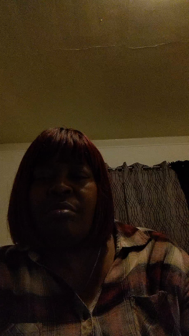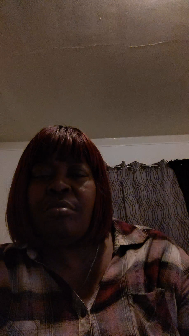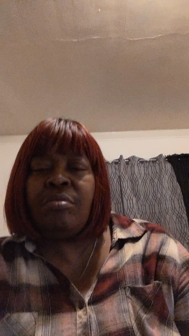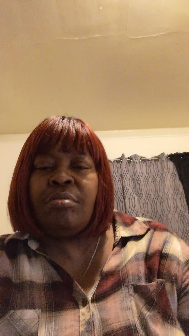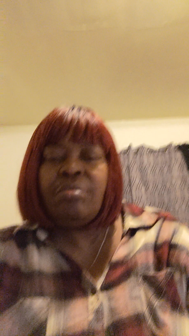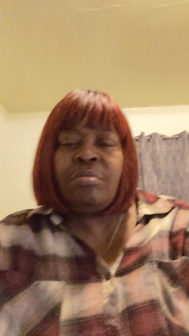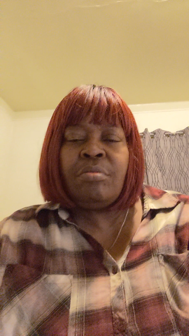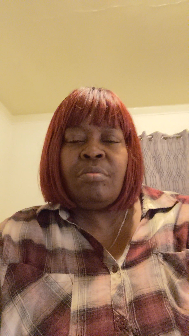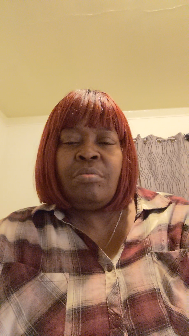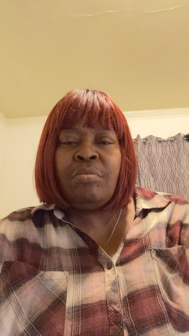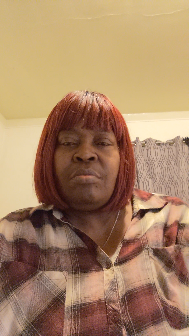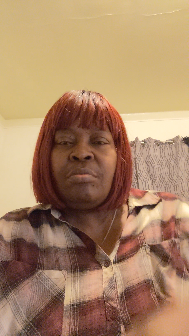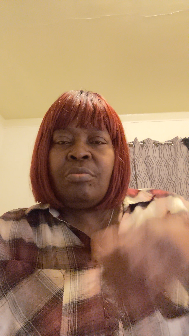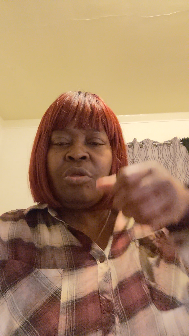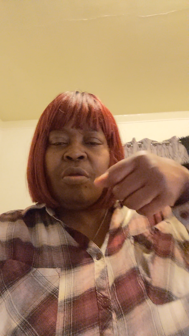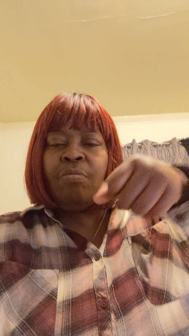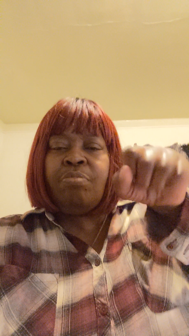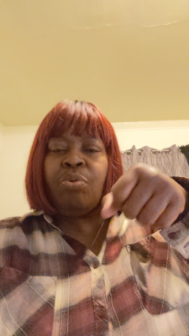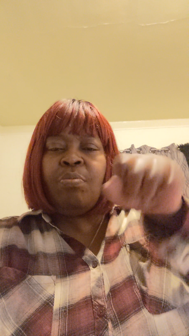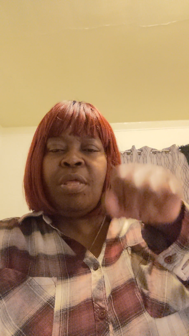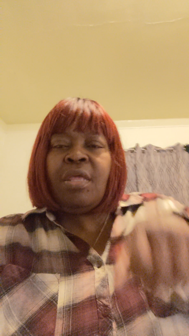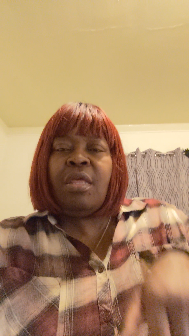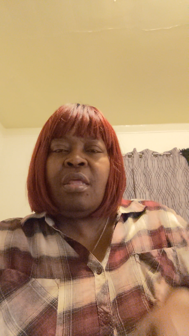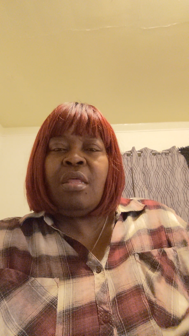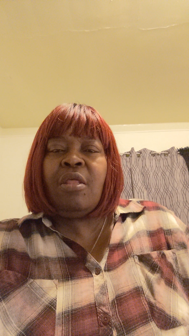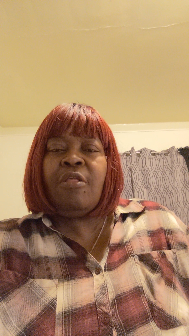motorcycle